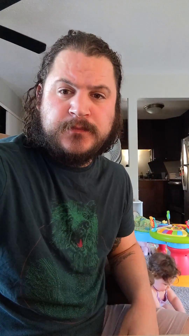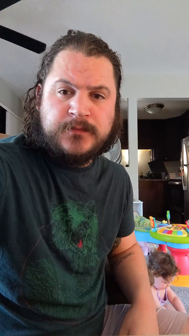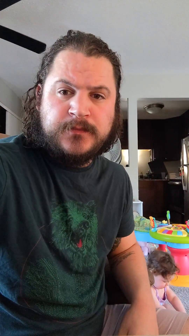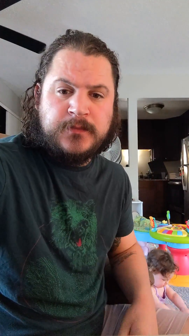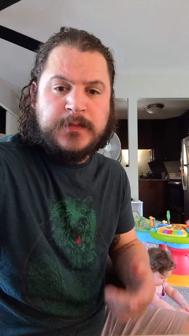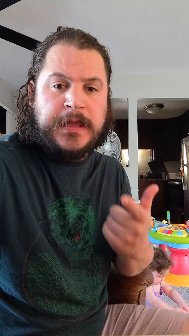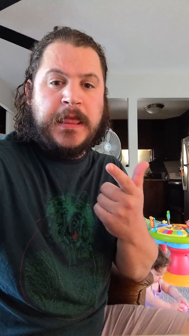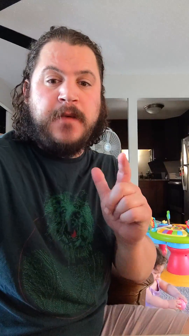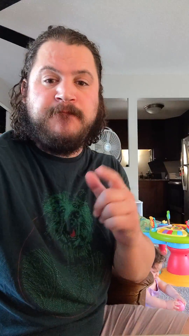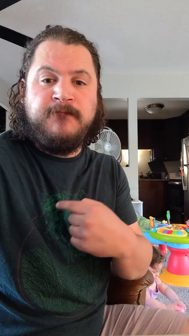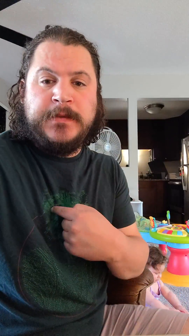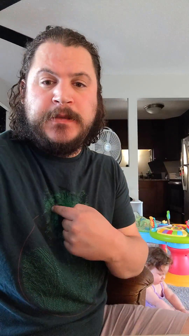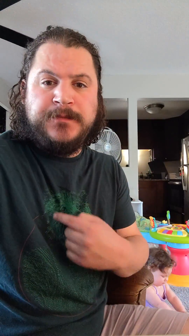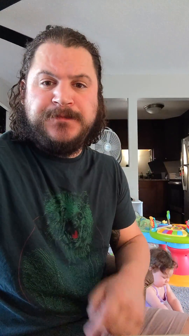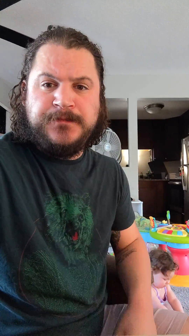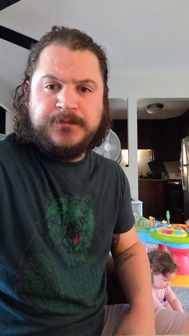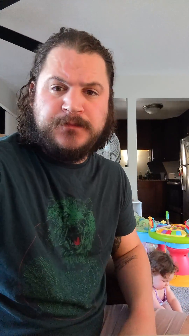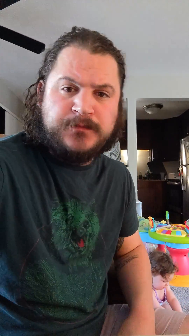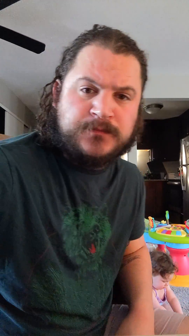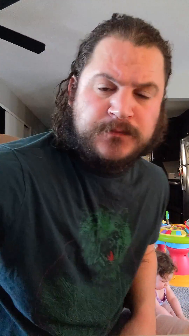let me